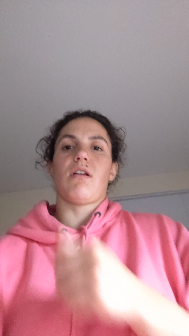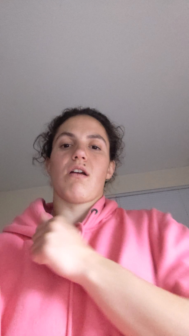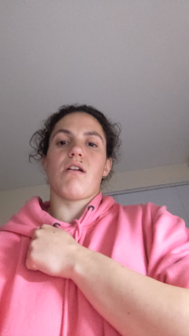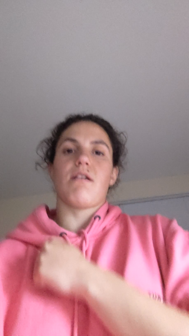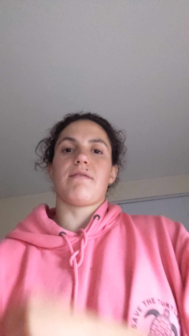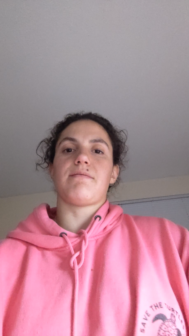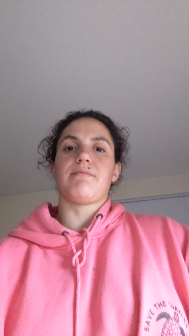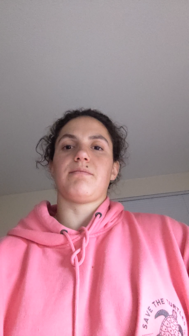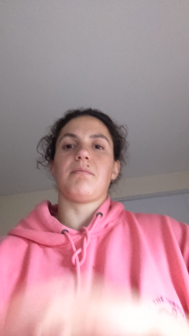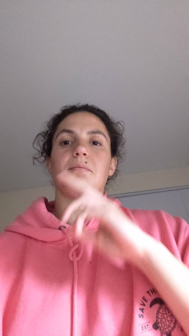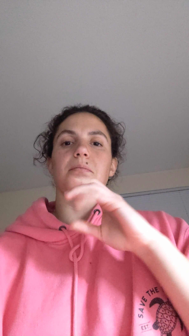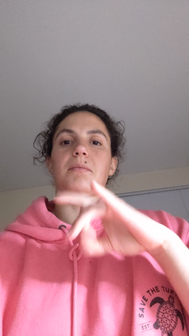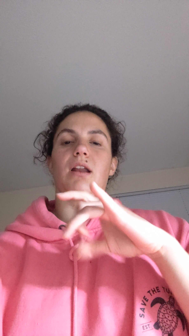melon